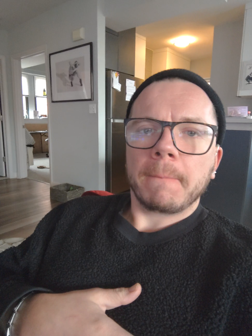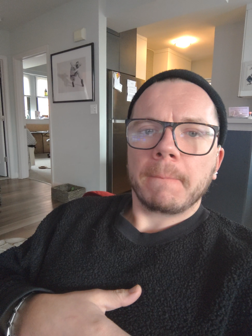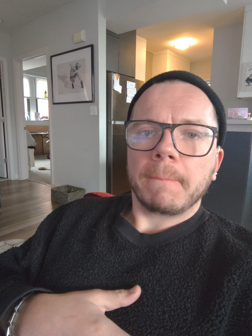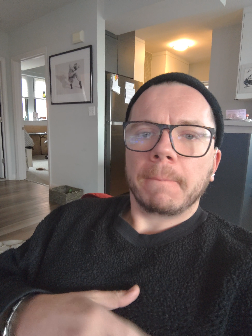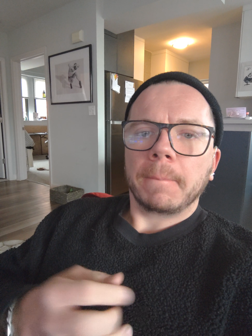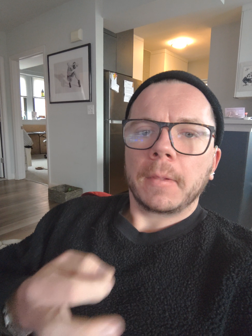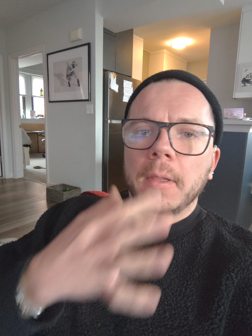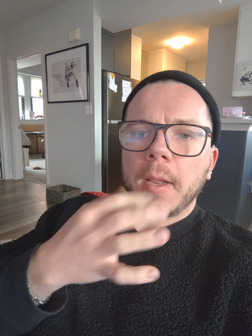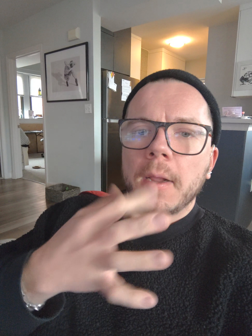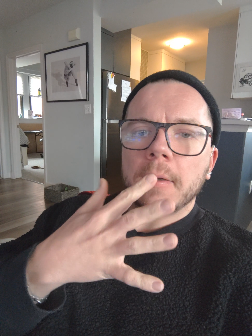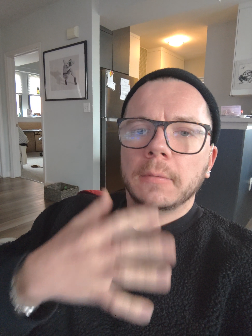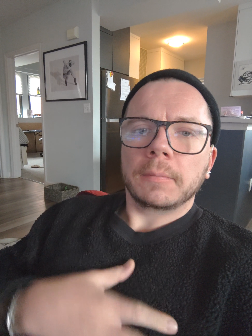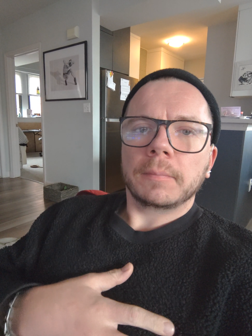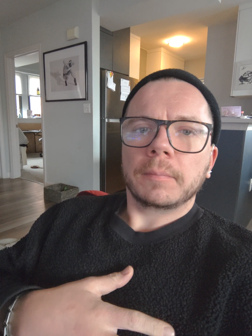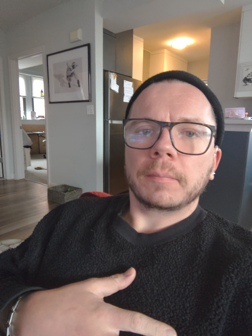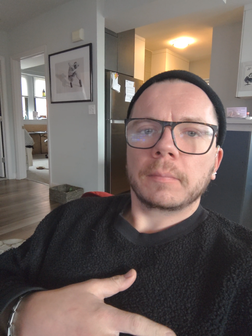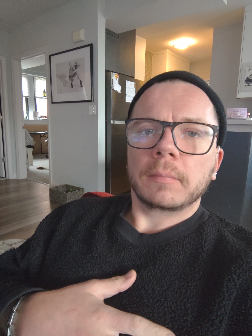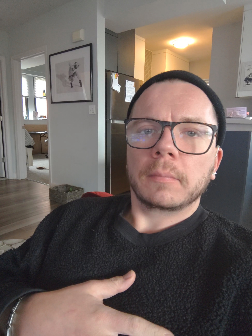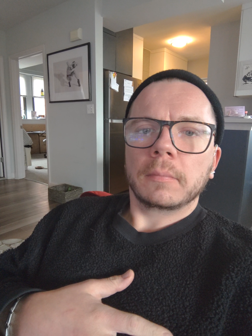snack